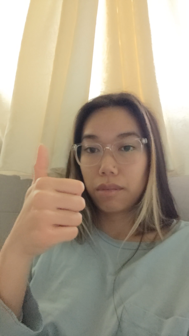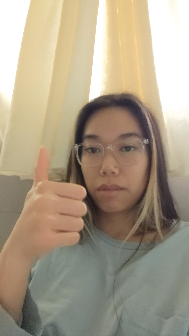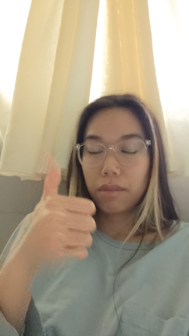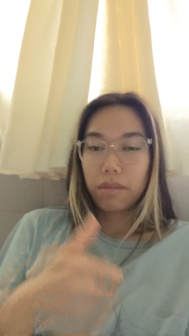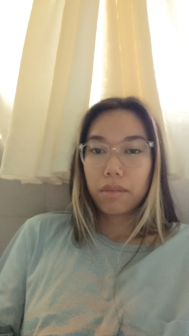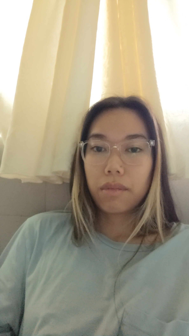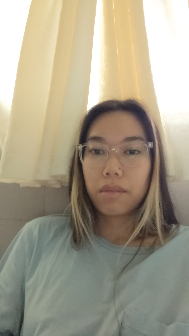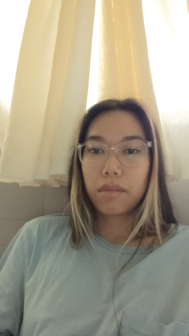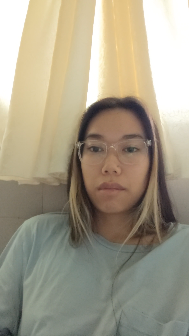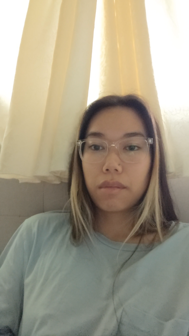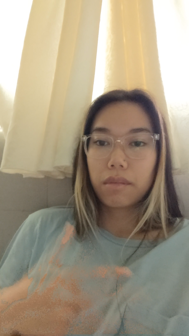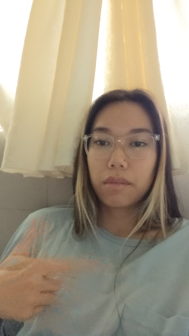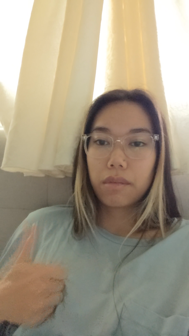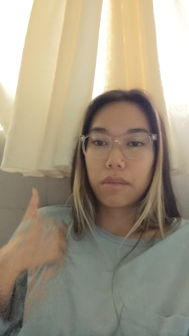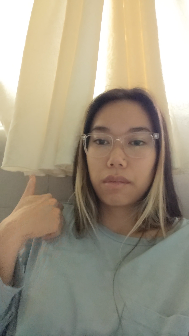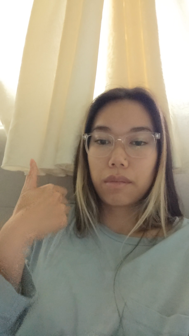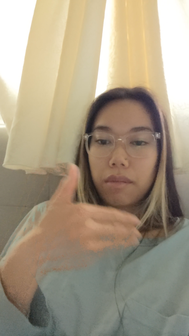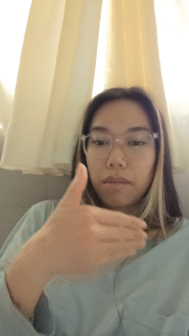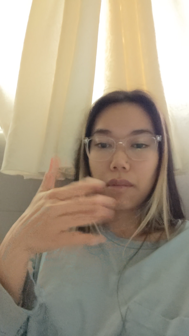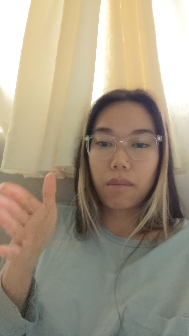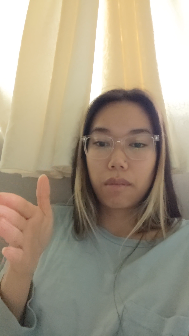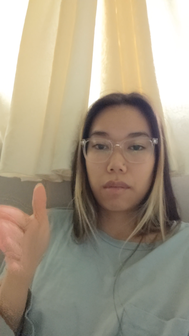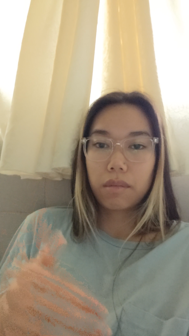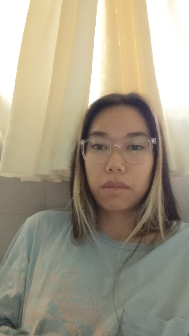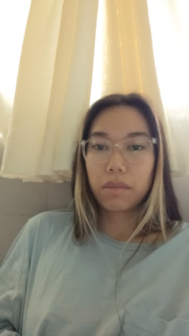living room